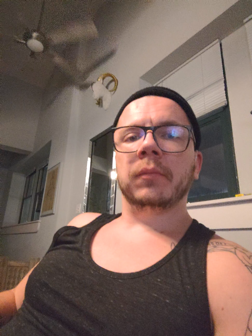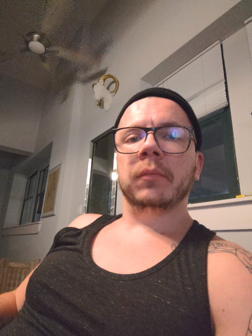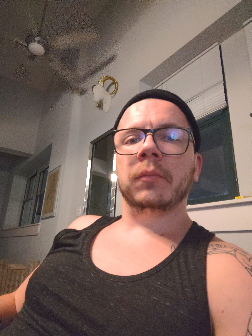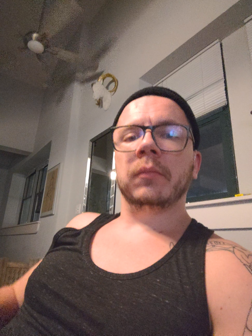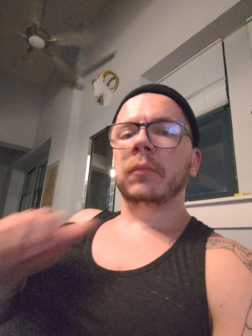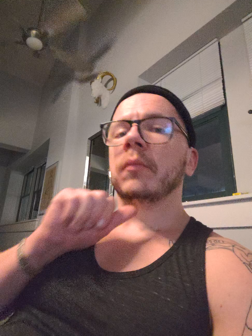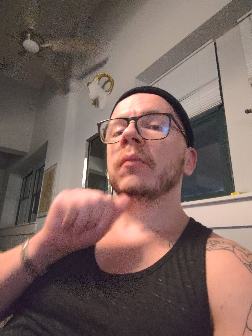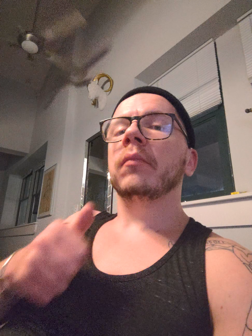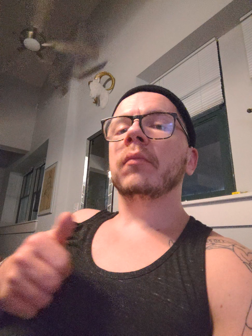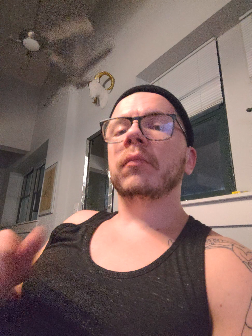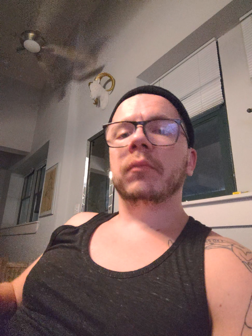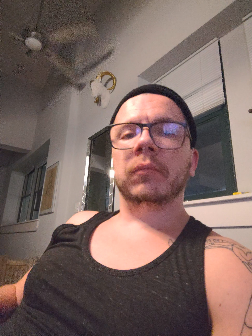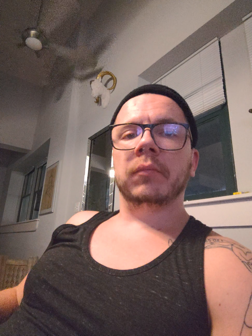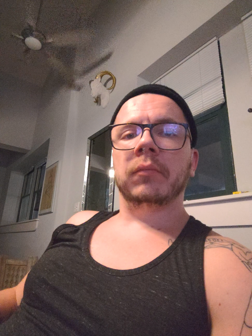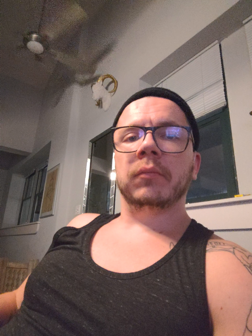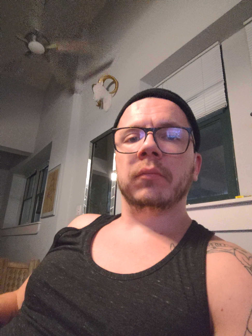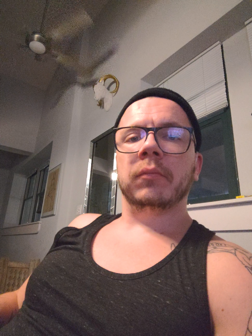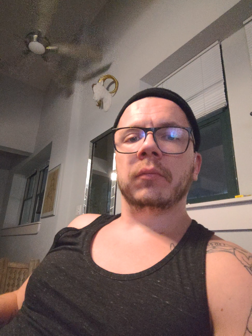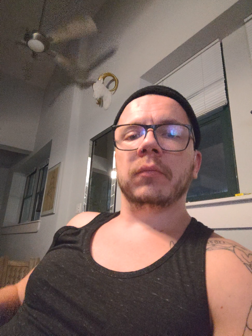not